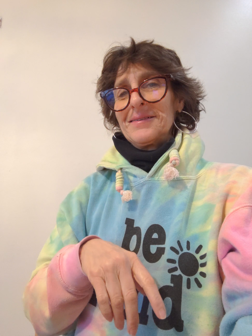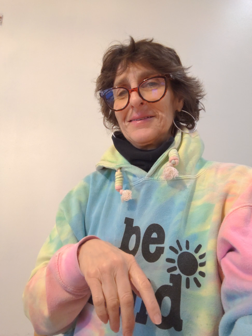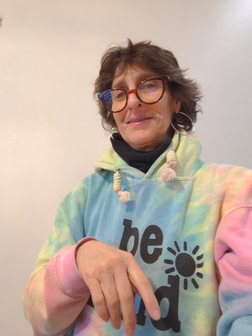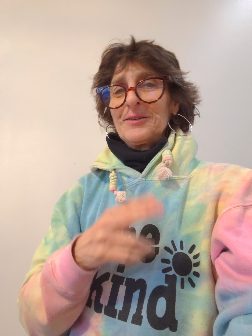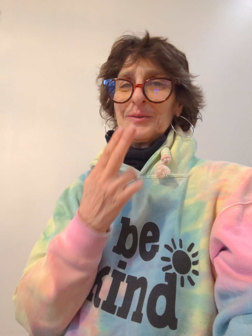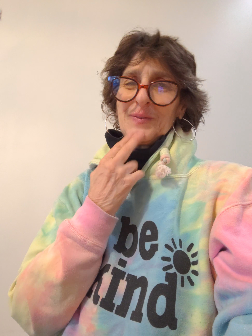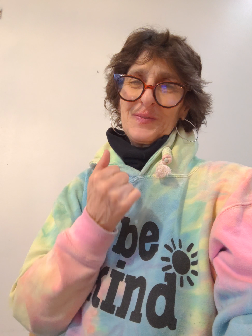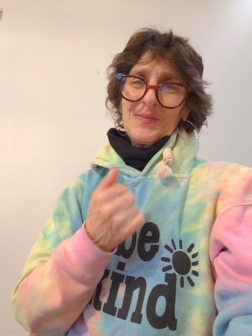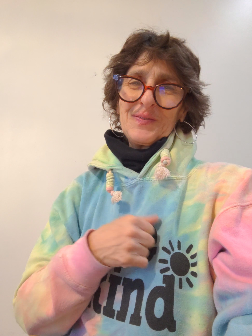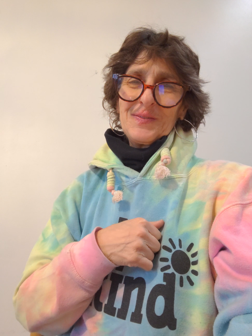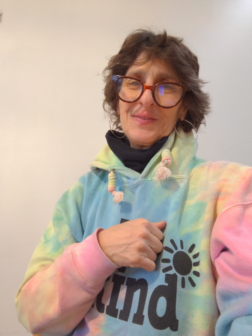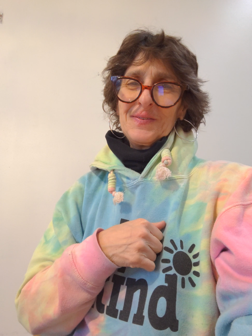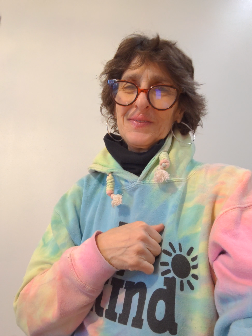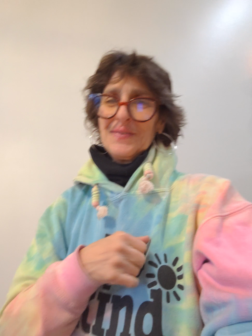cute